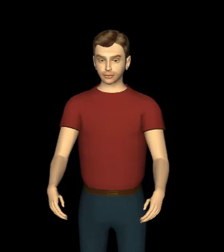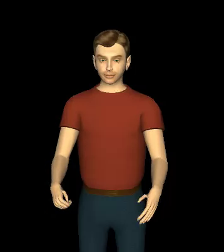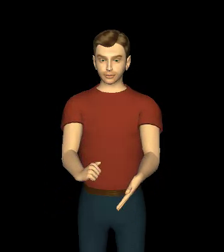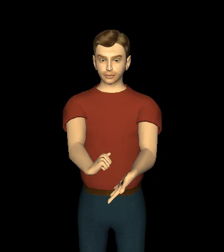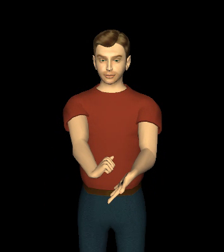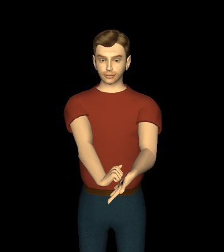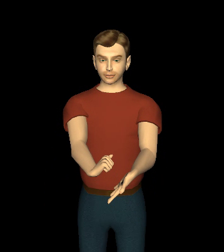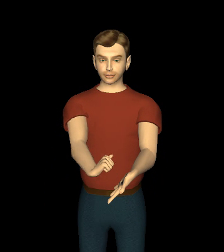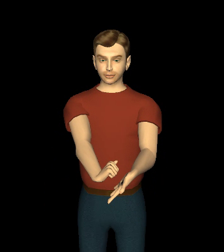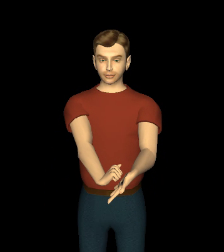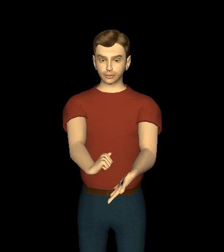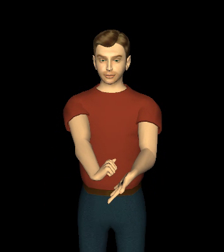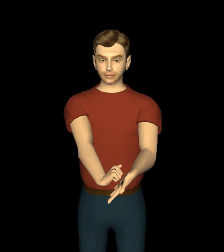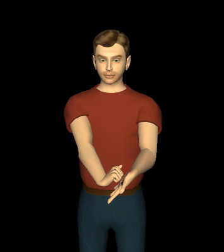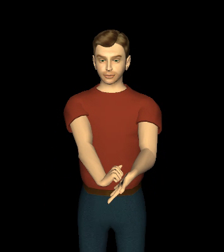شهية